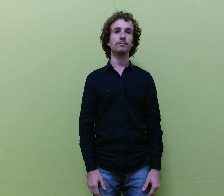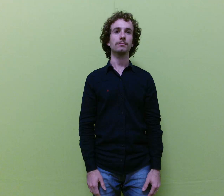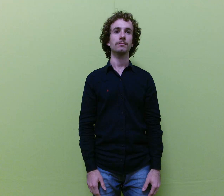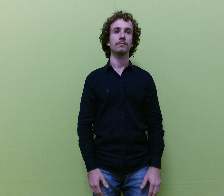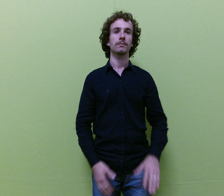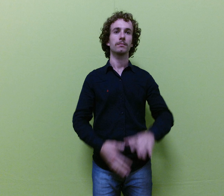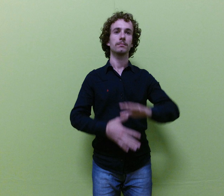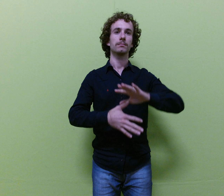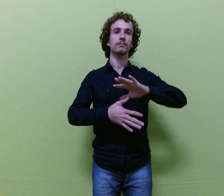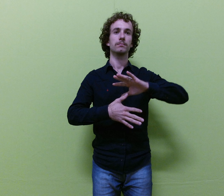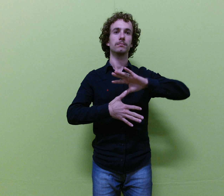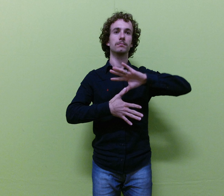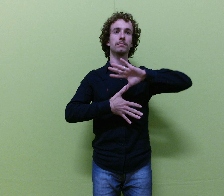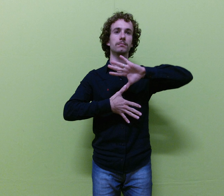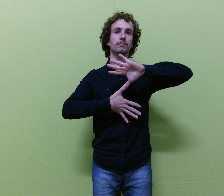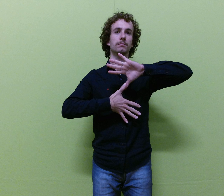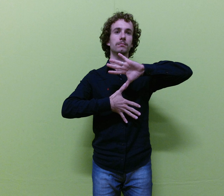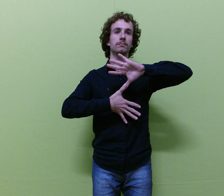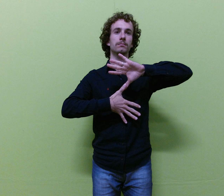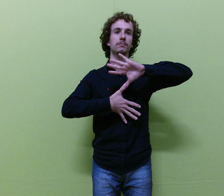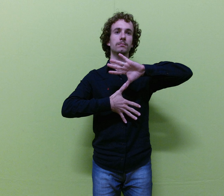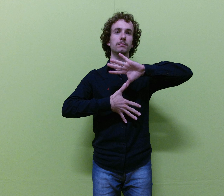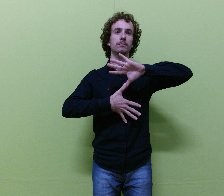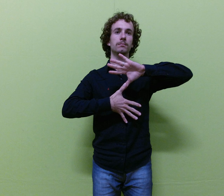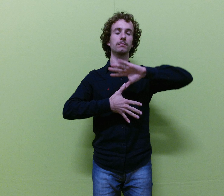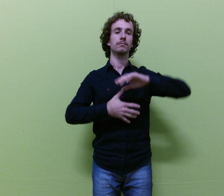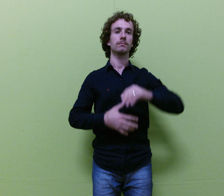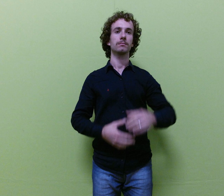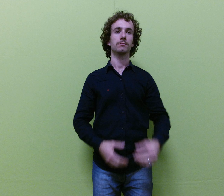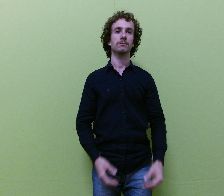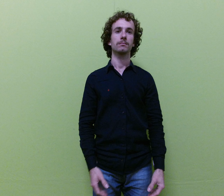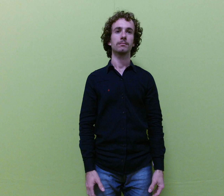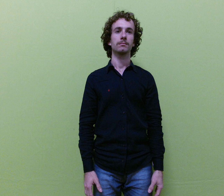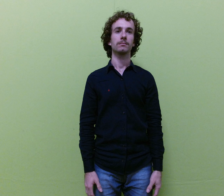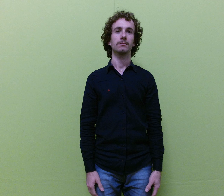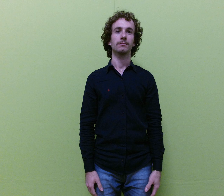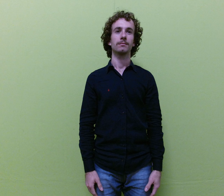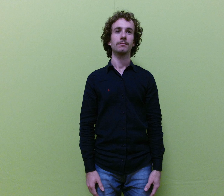América